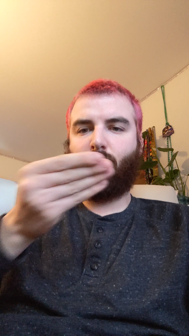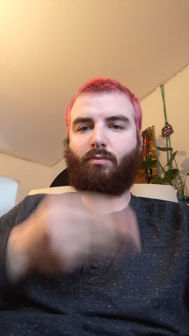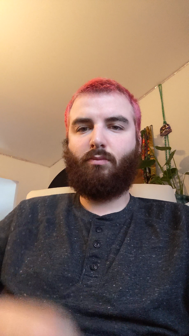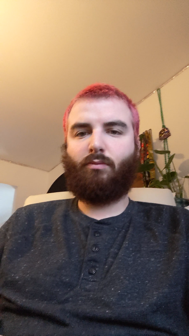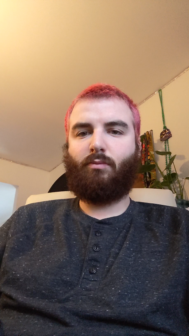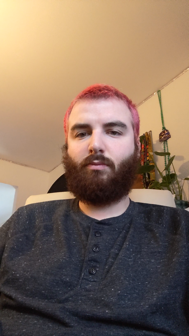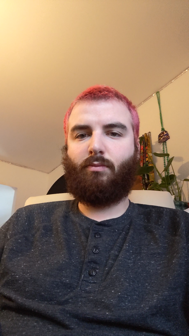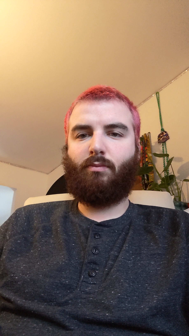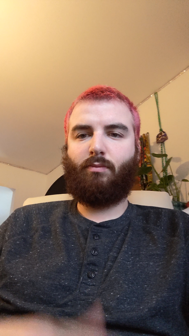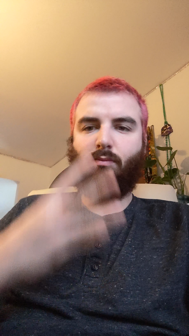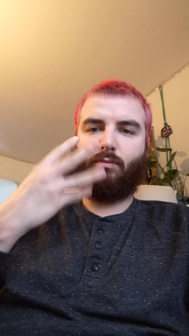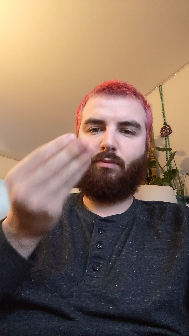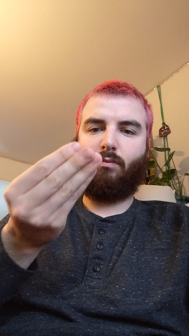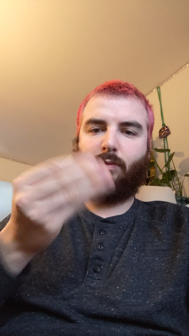got to